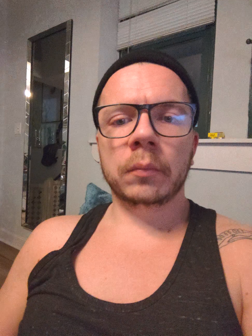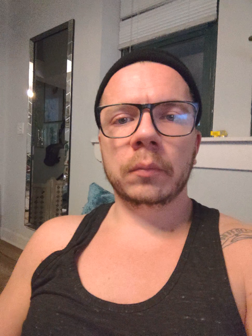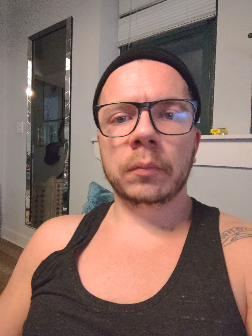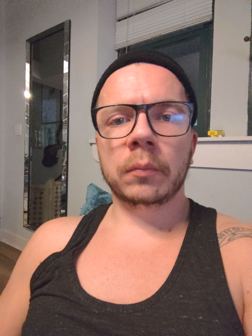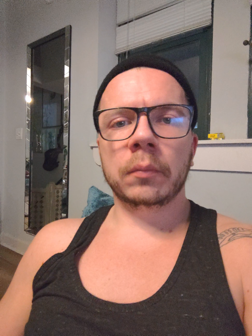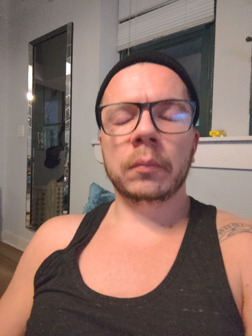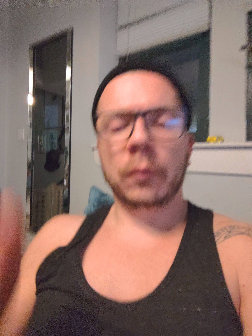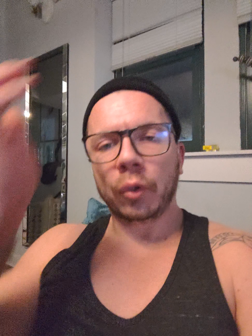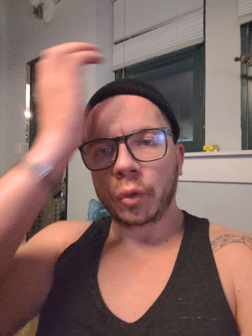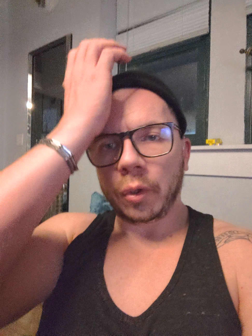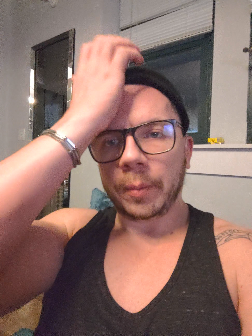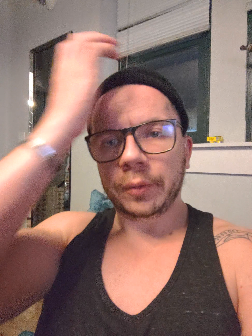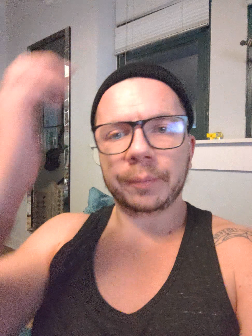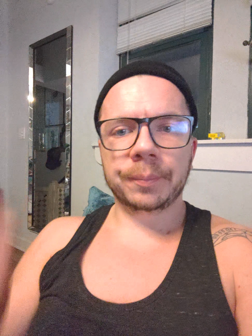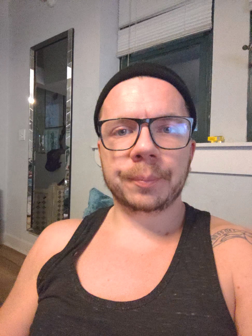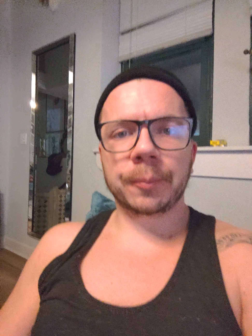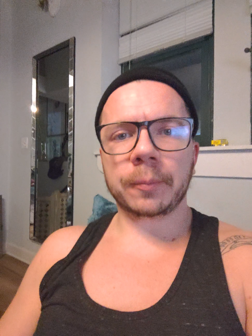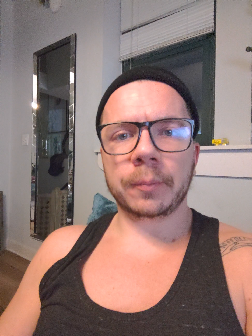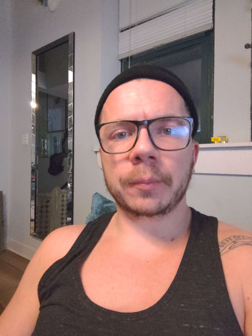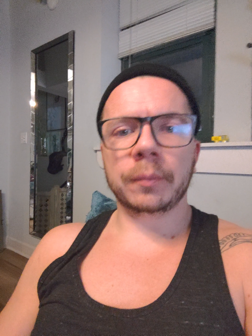garbage